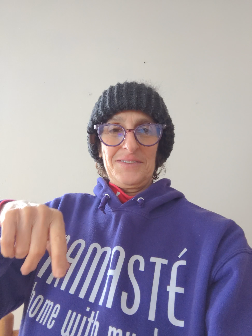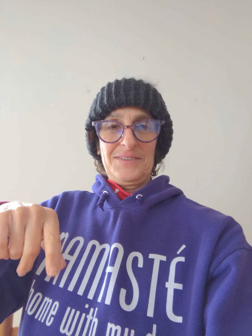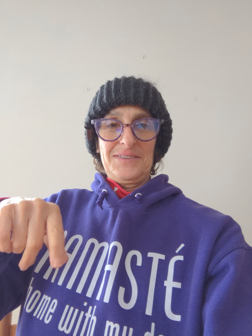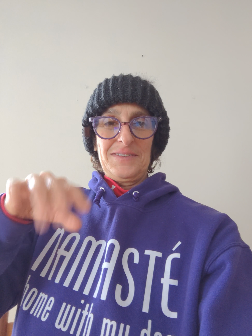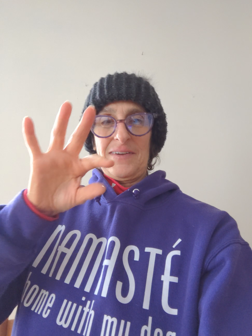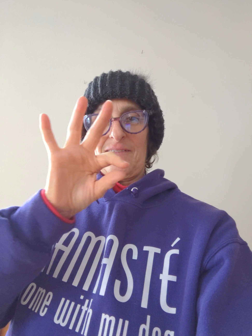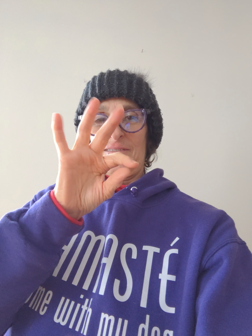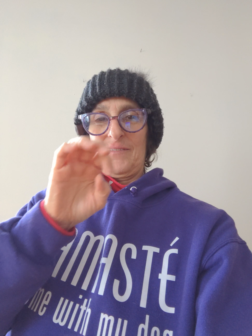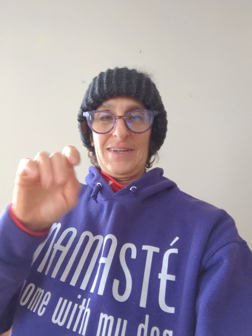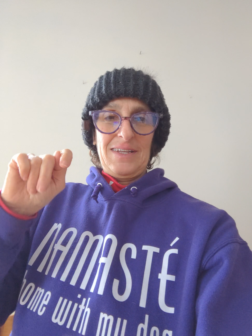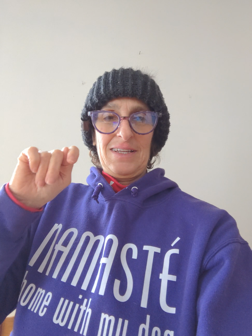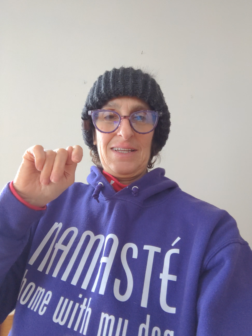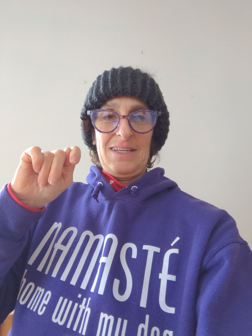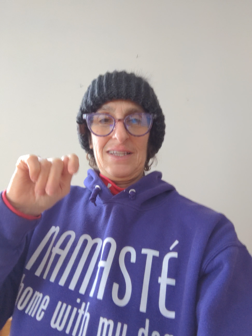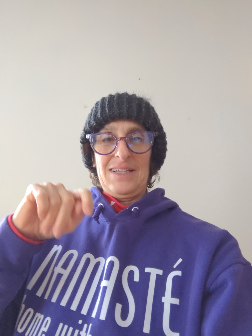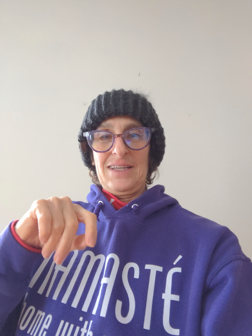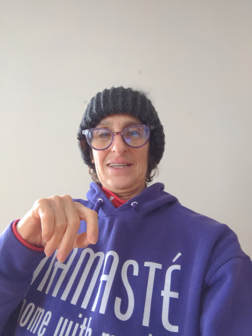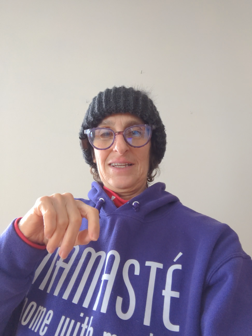feet